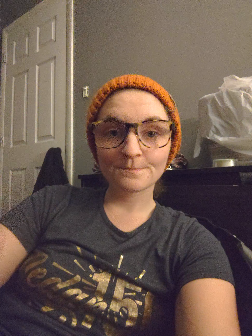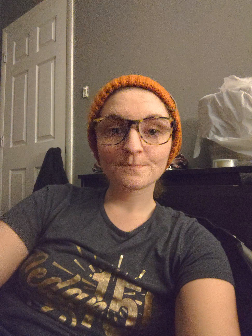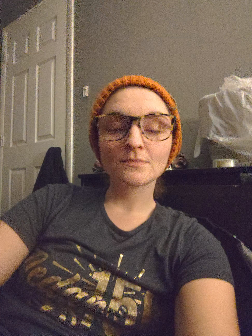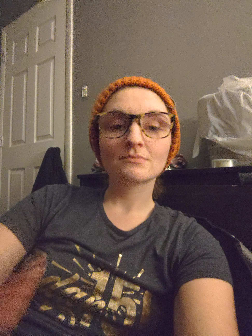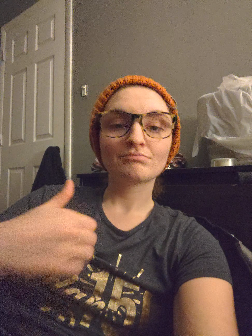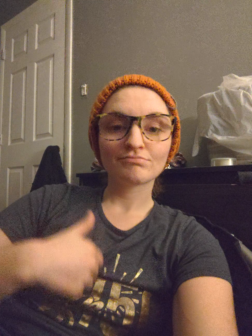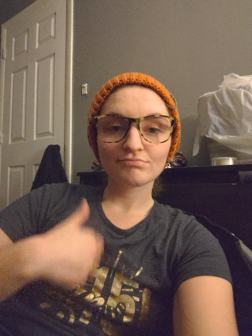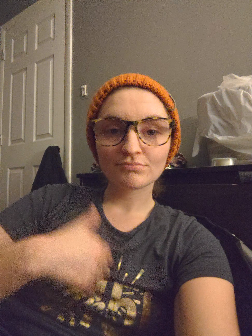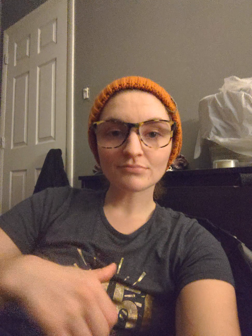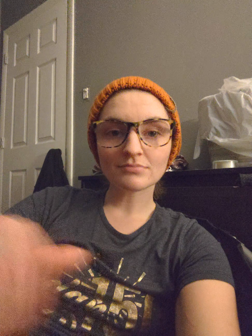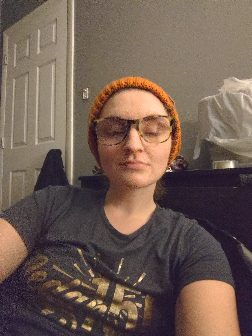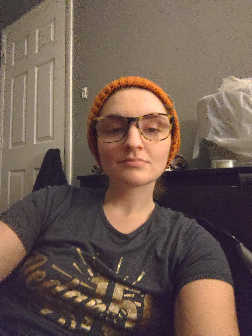bath